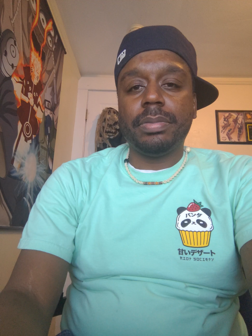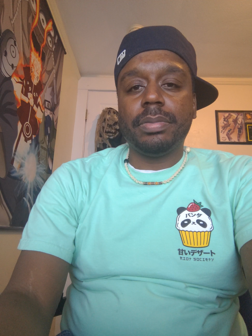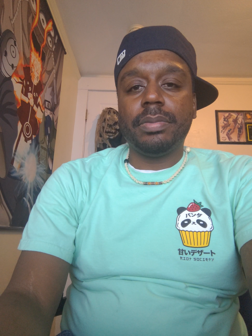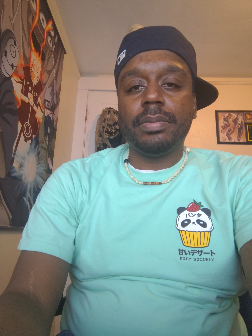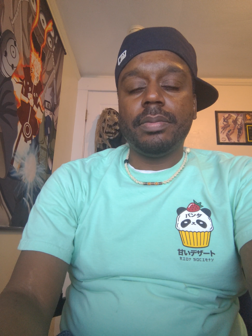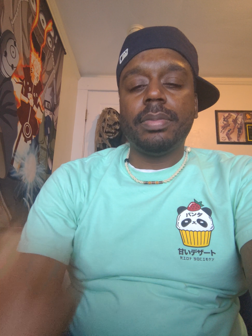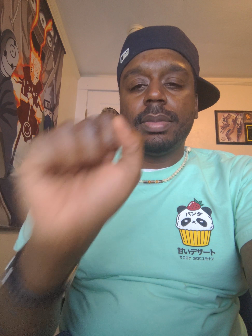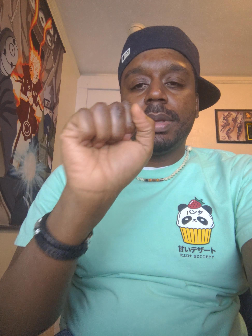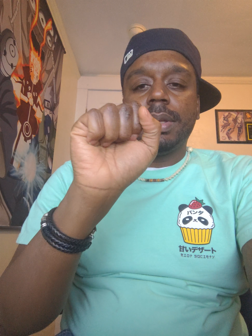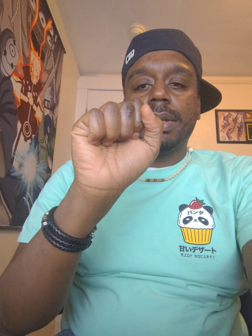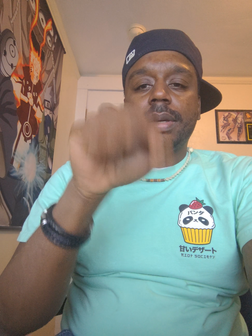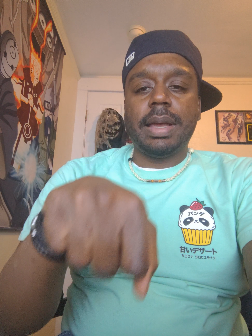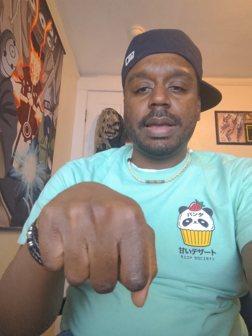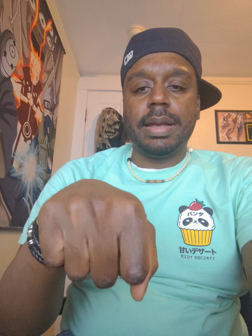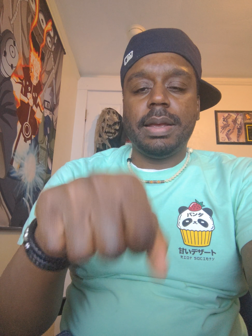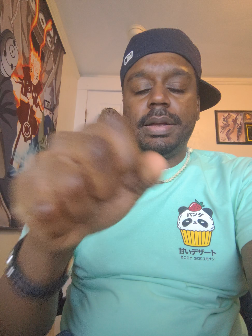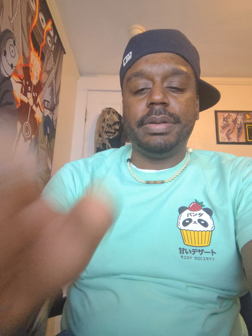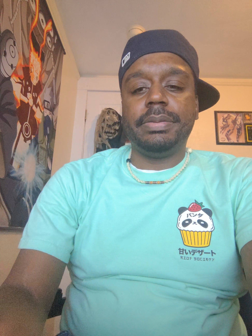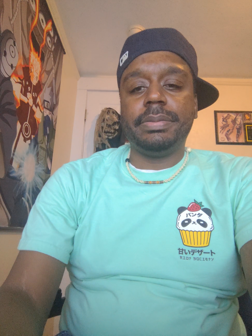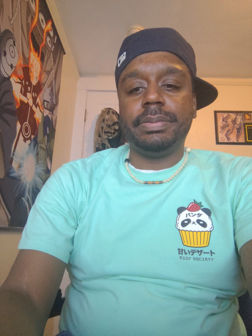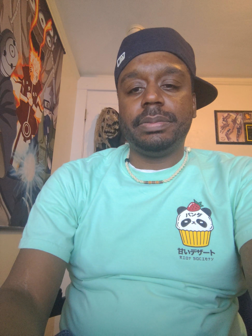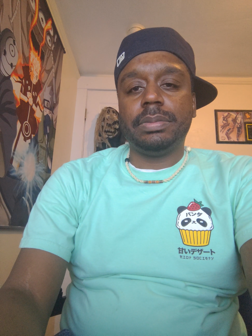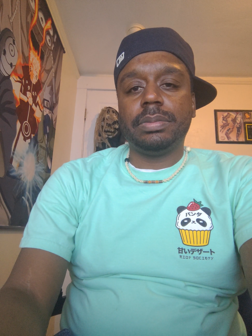can